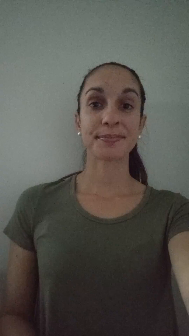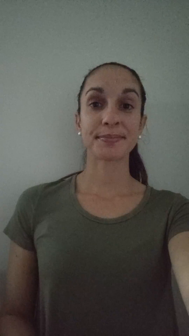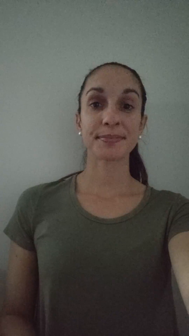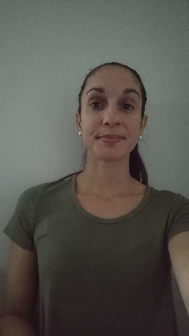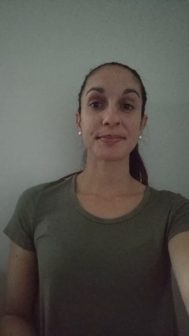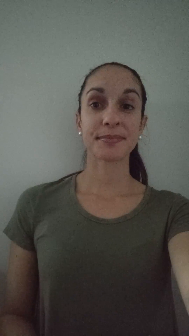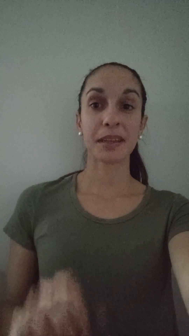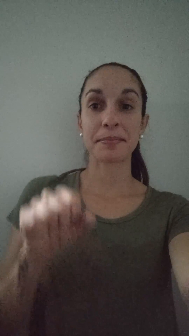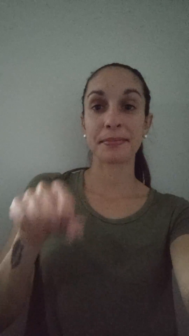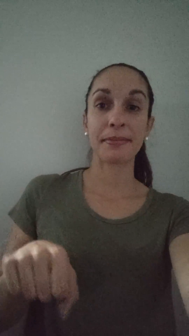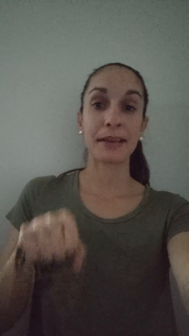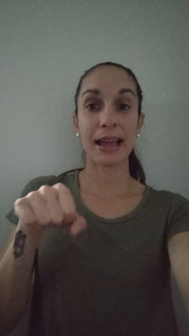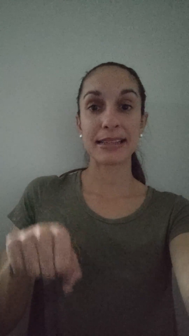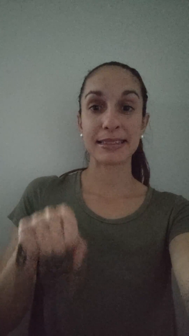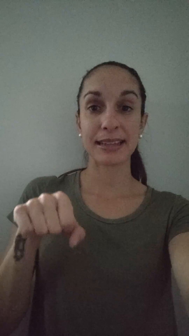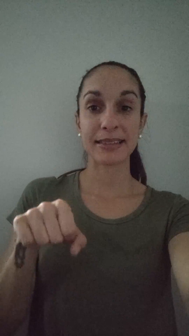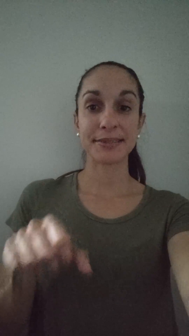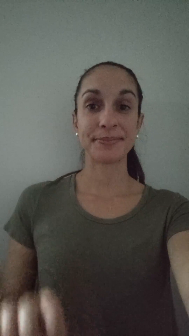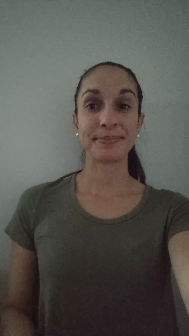bicycle